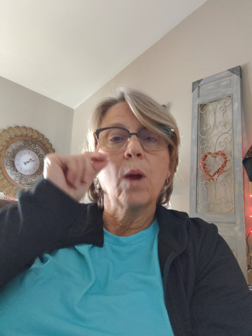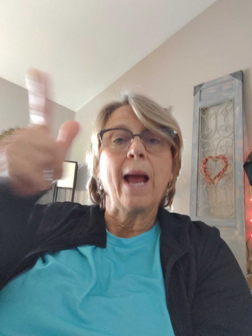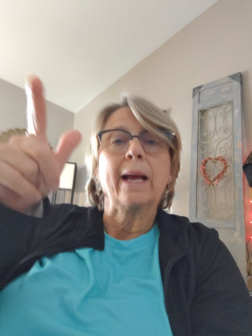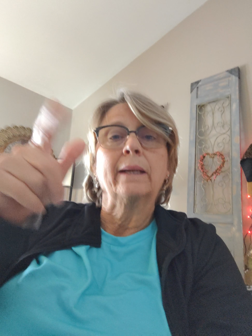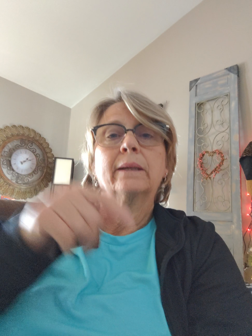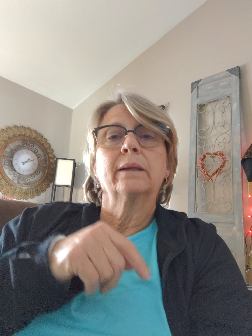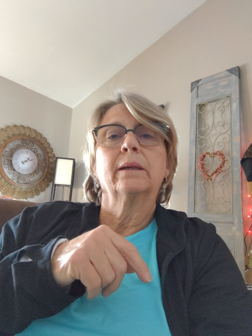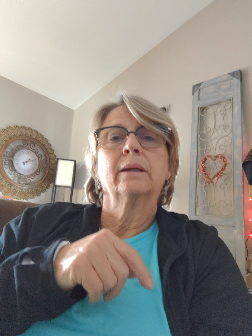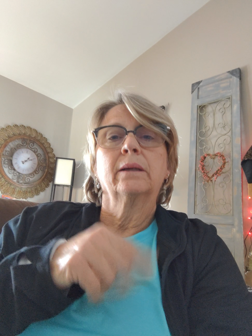wake